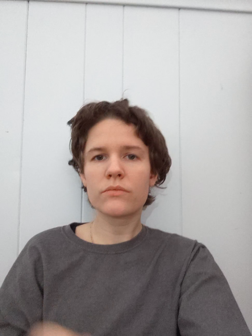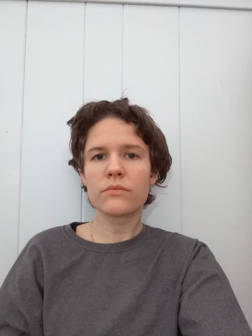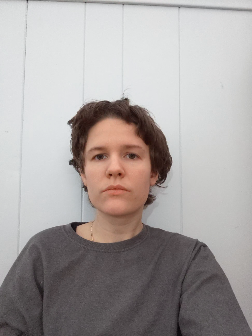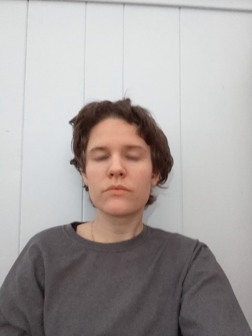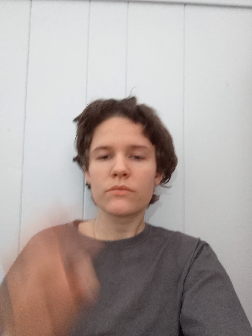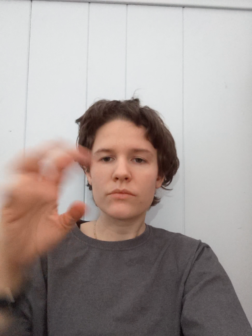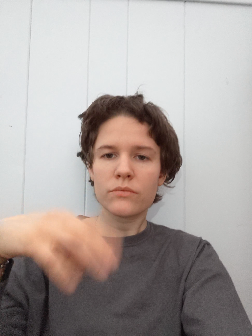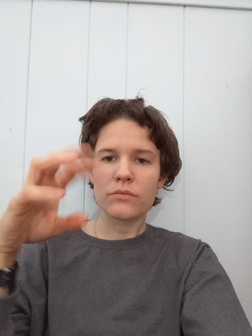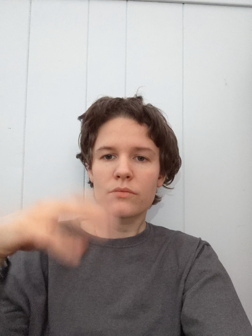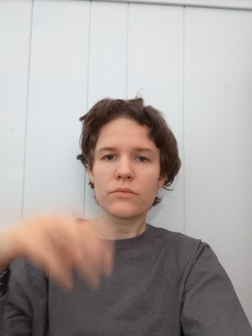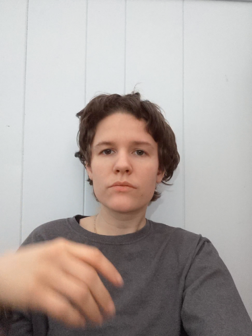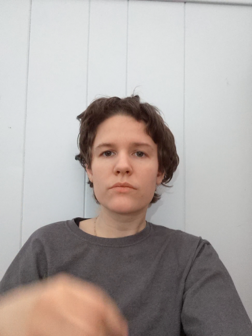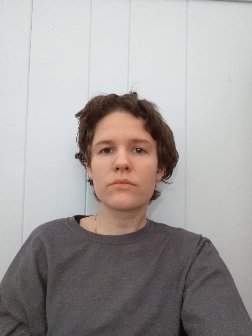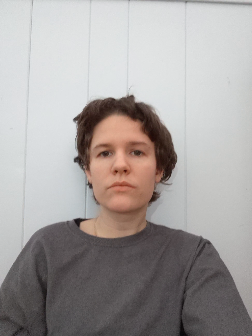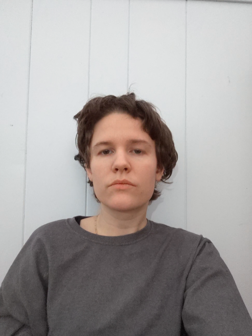rain